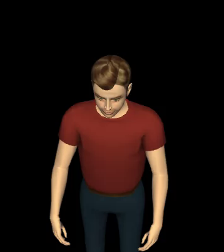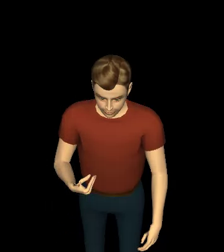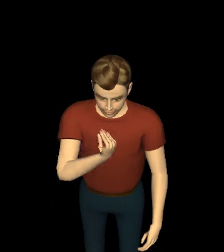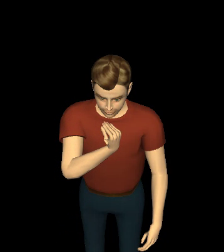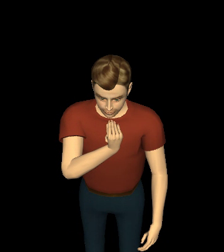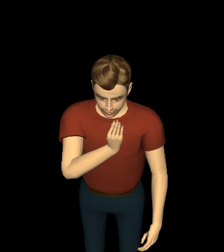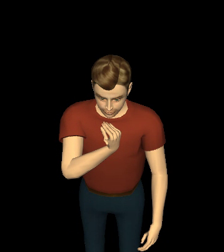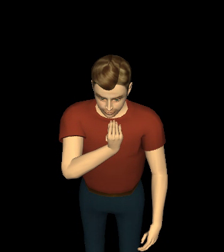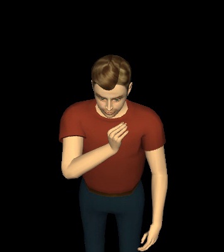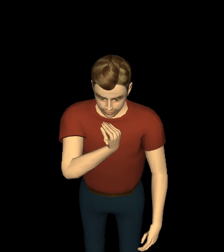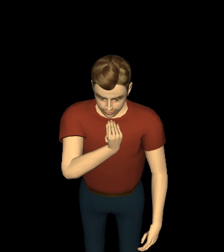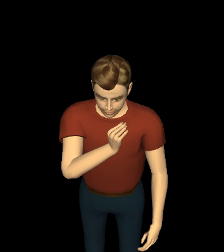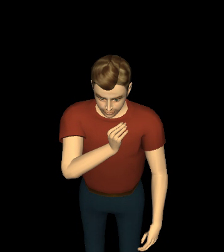يشعر بالبرد